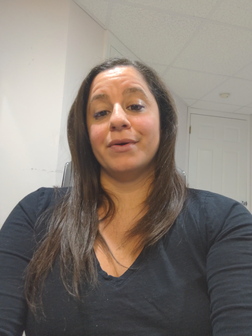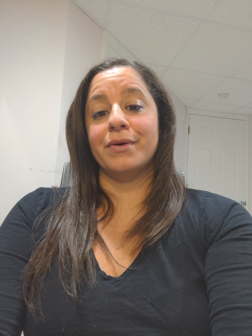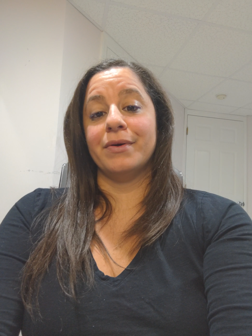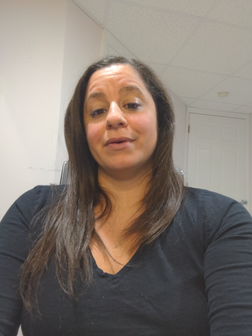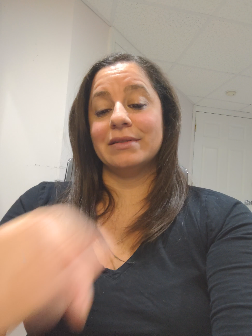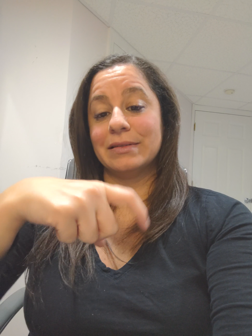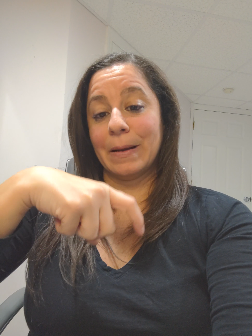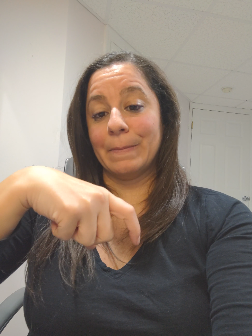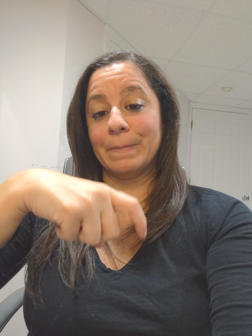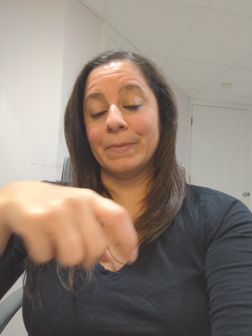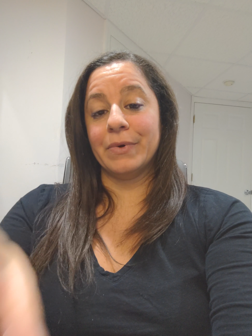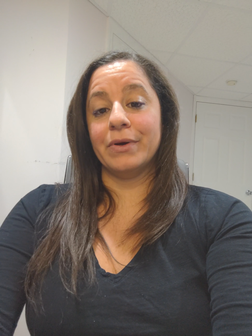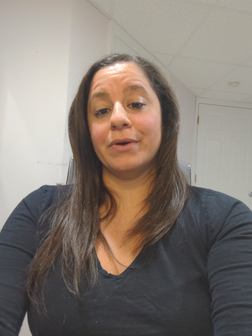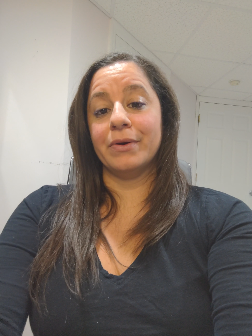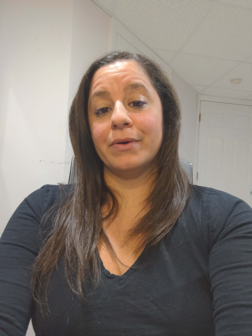time